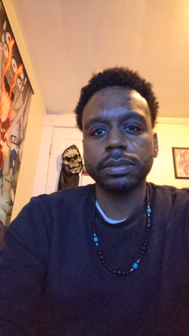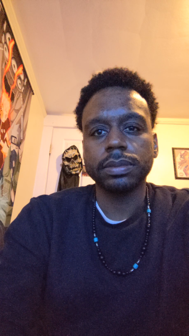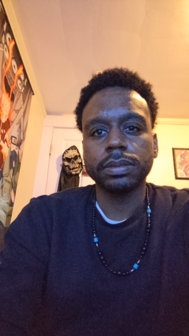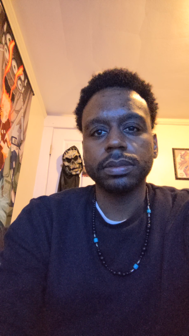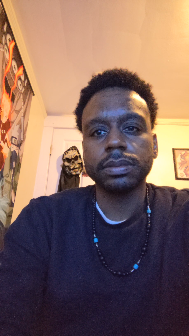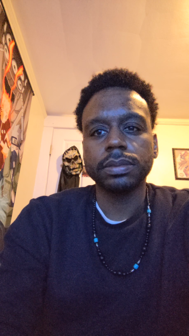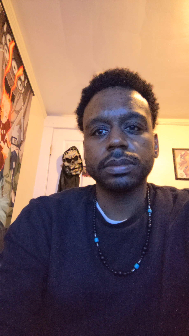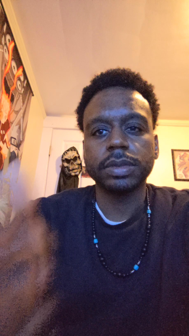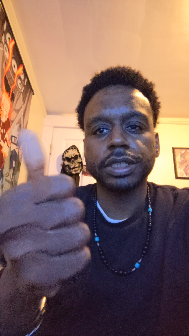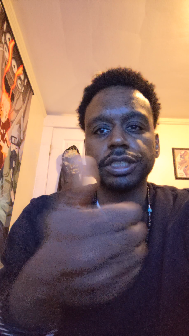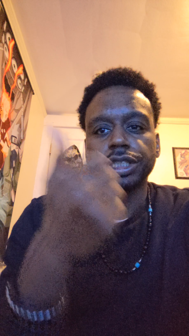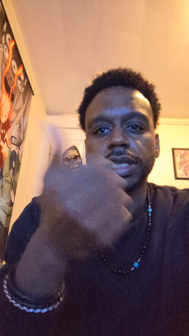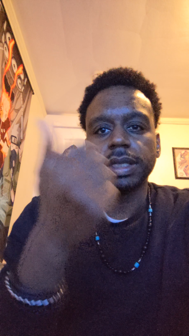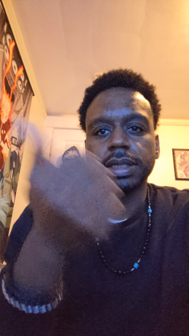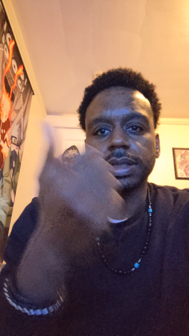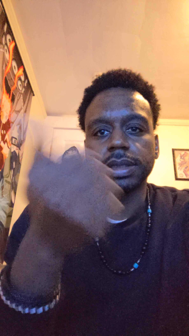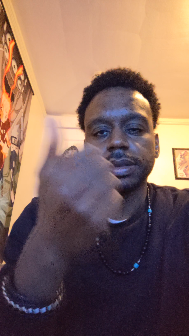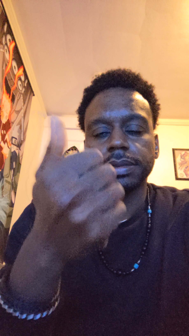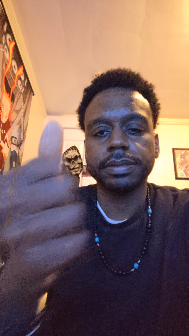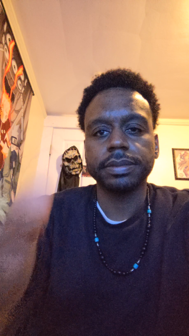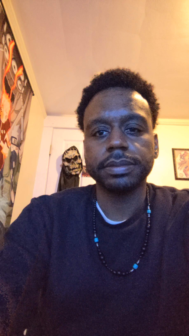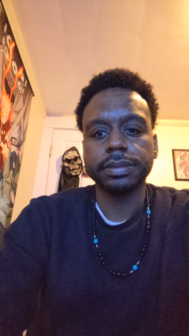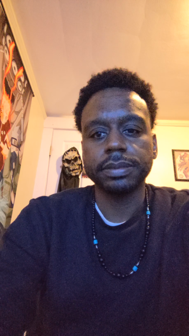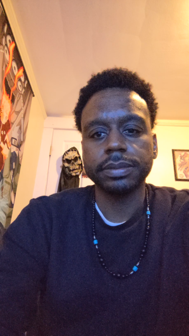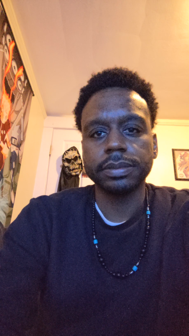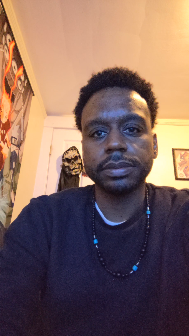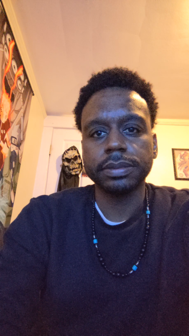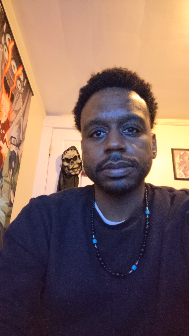chase